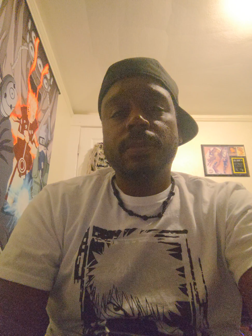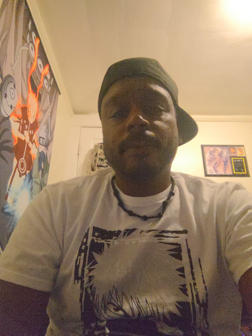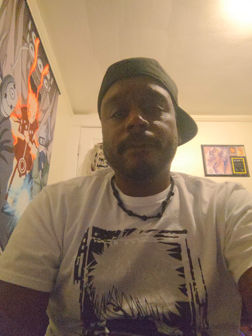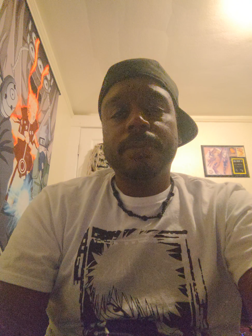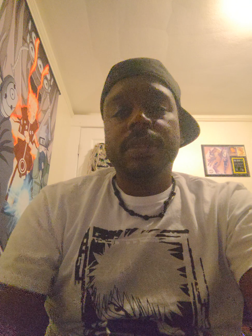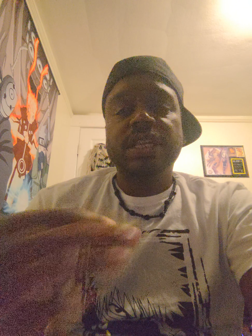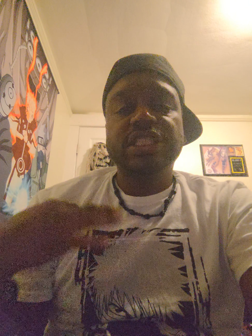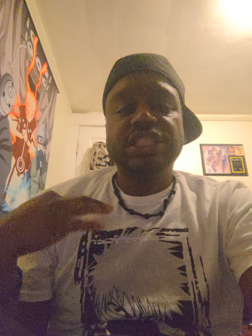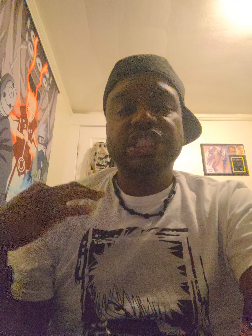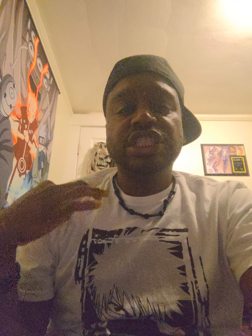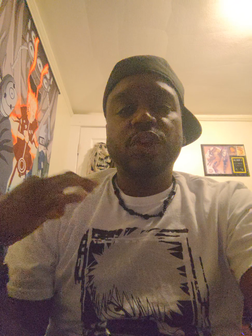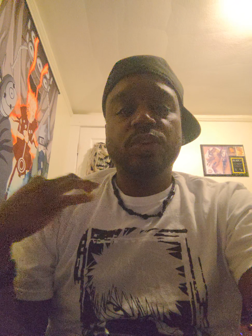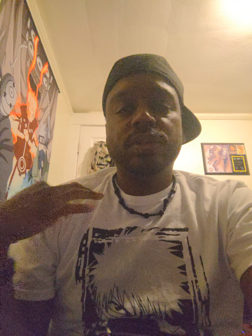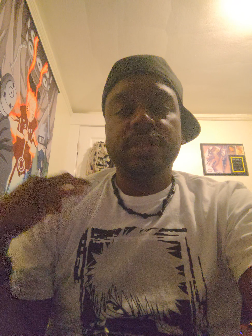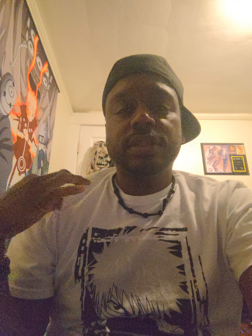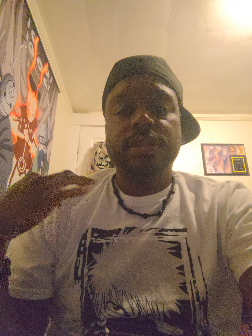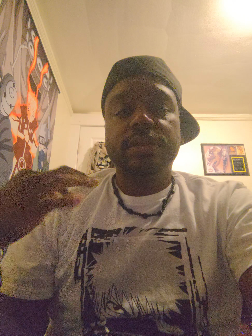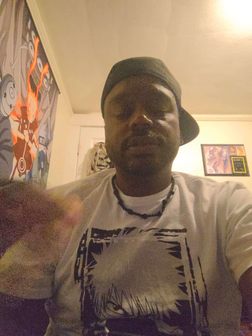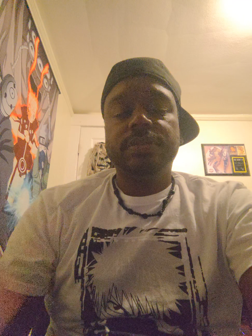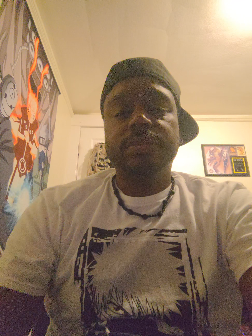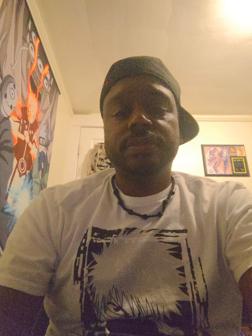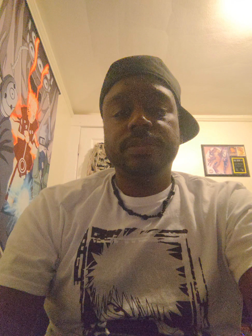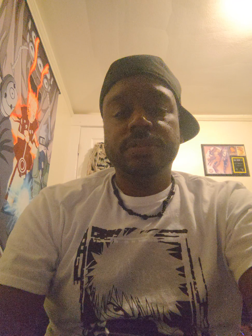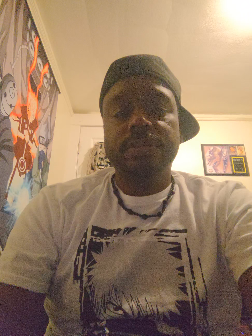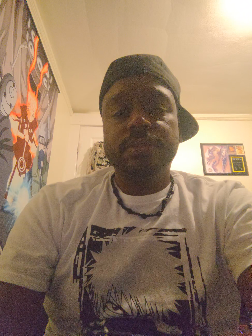shirt